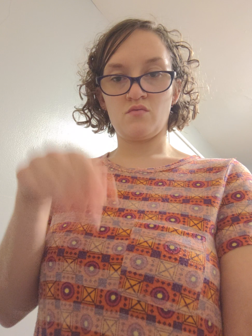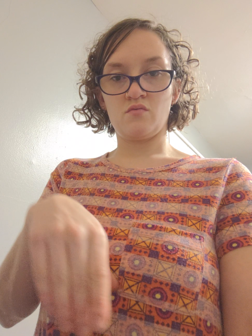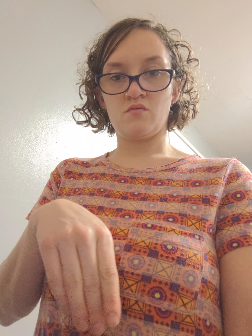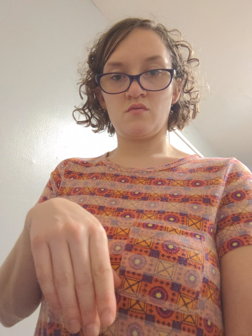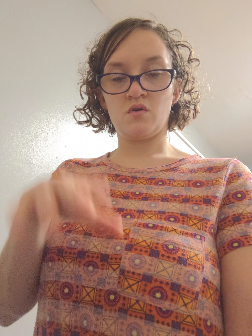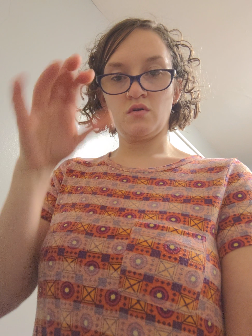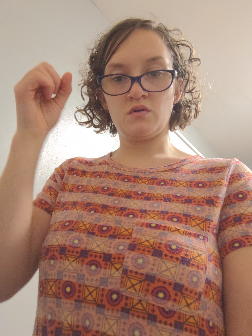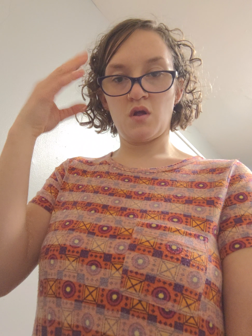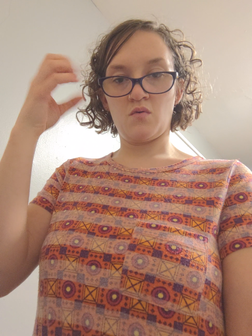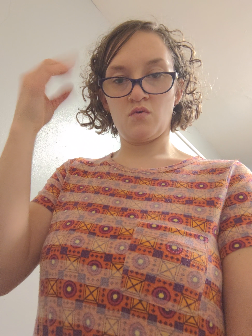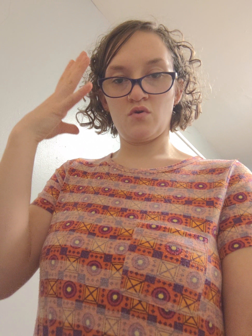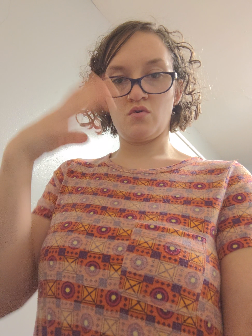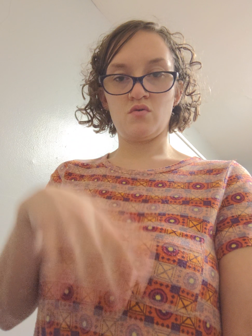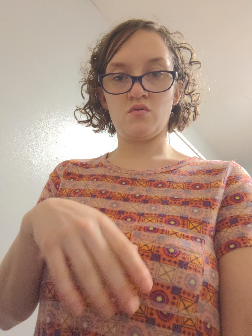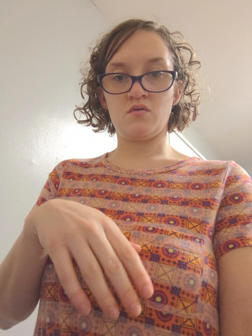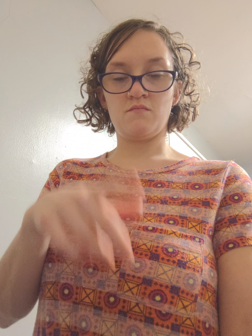shower